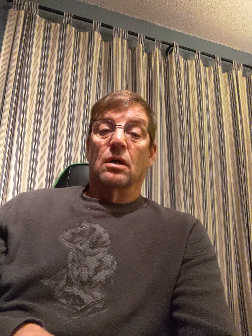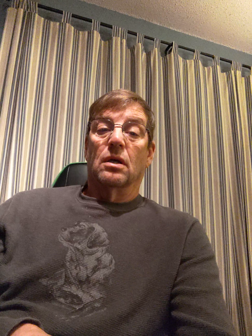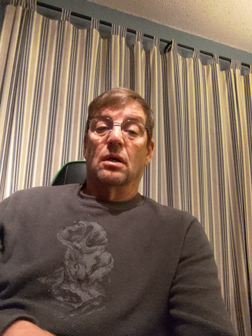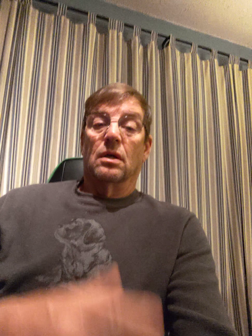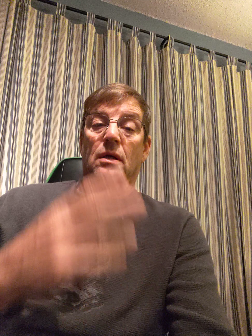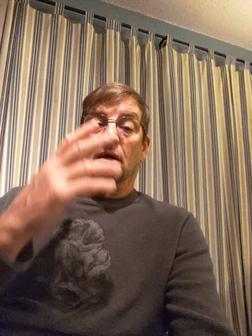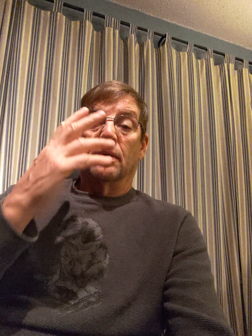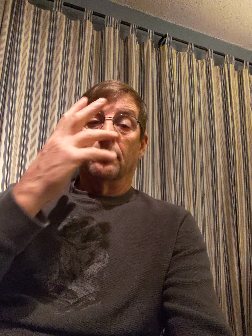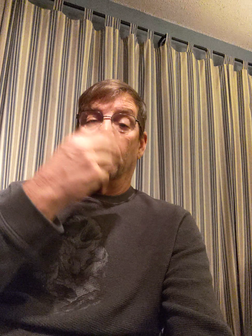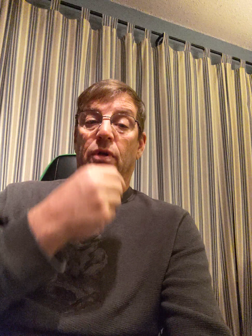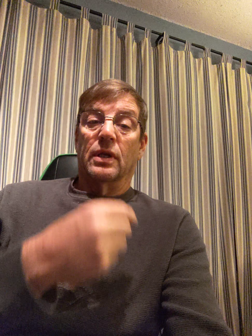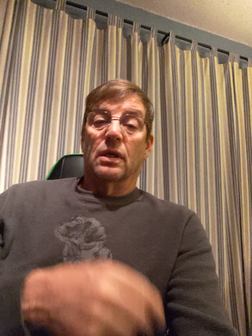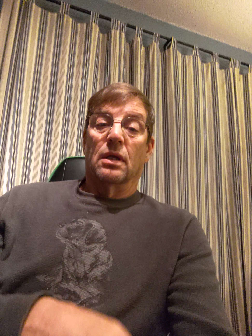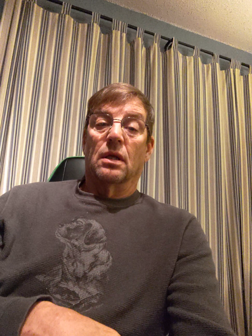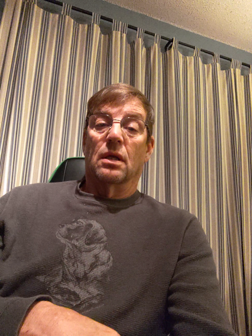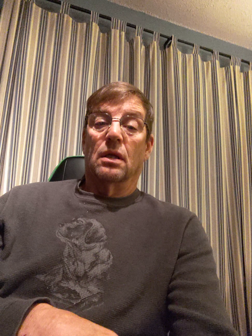pretty